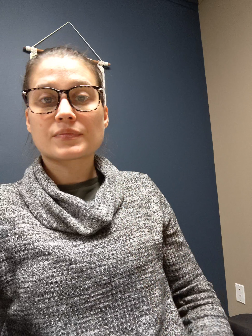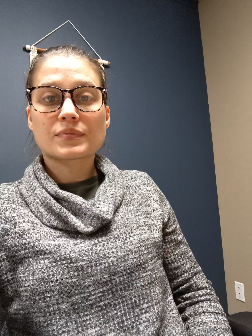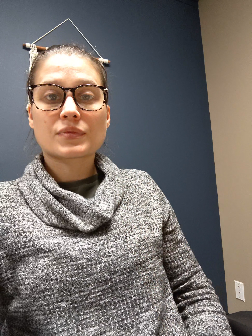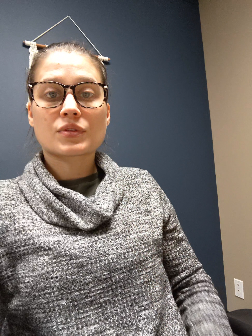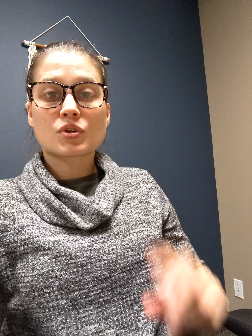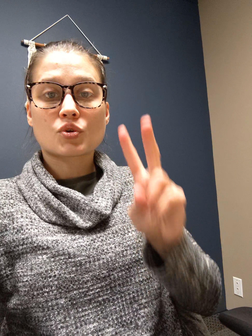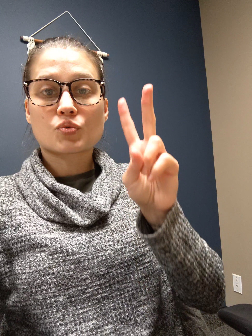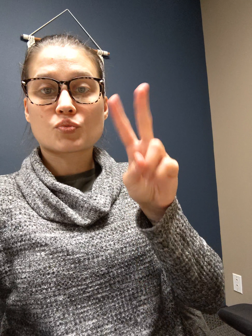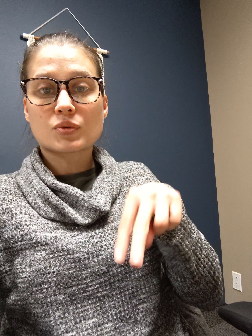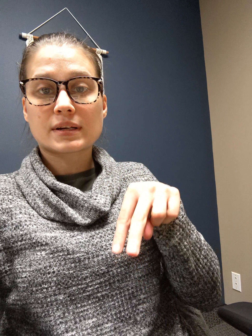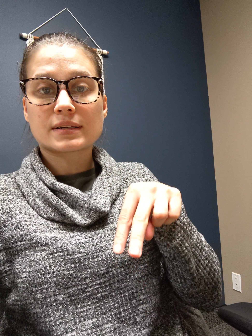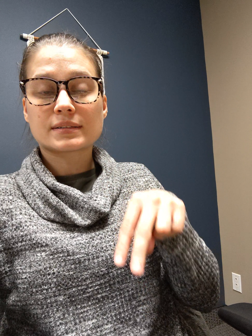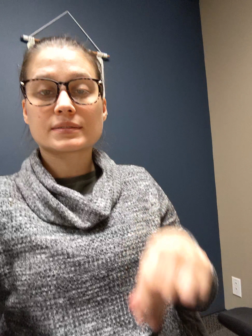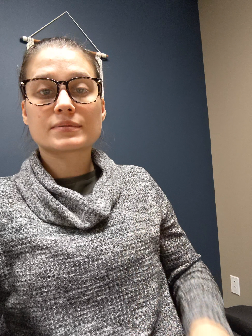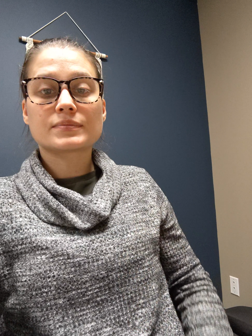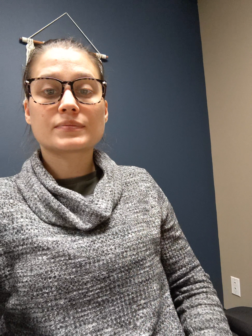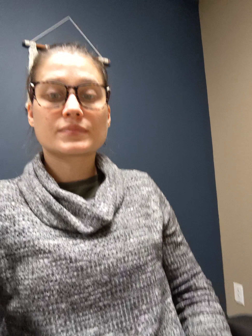read